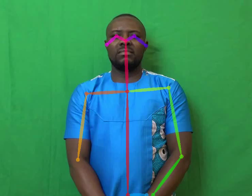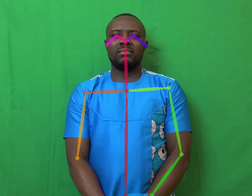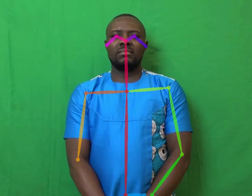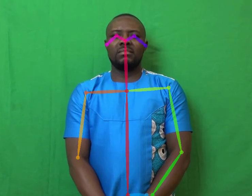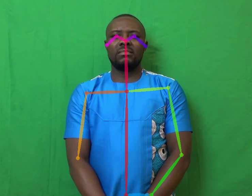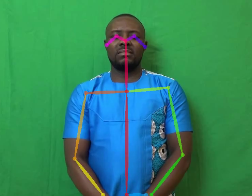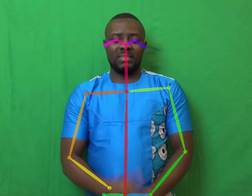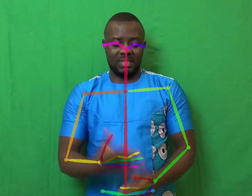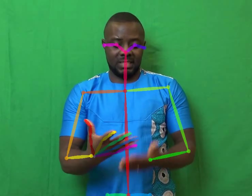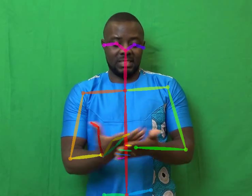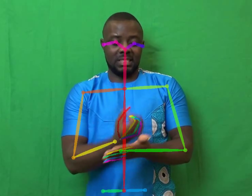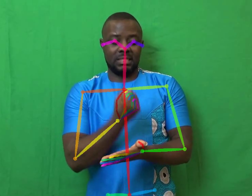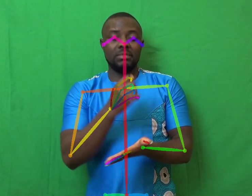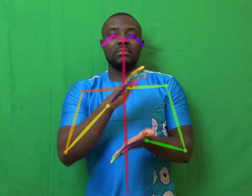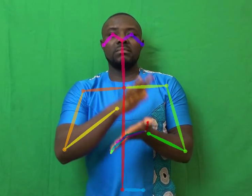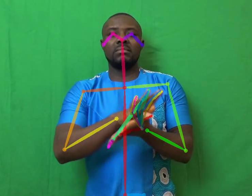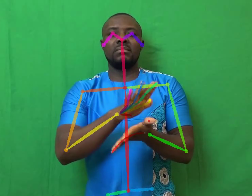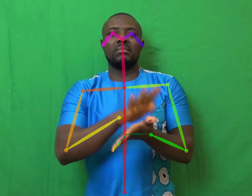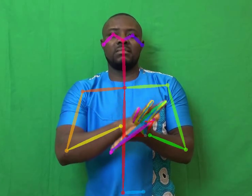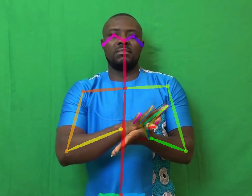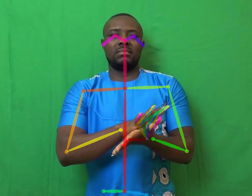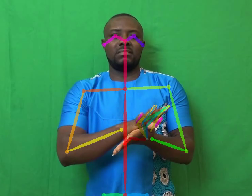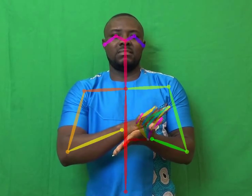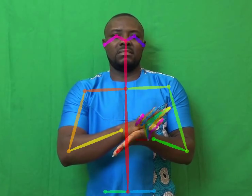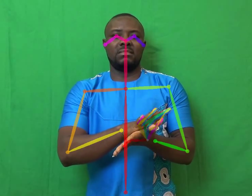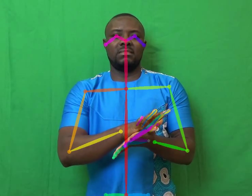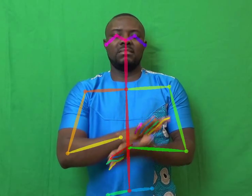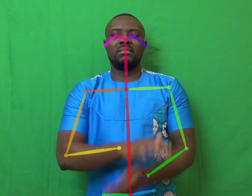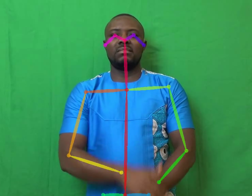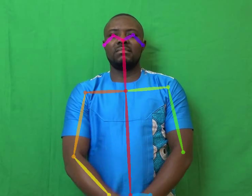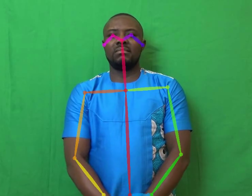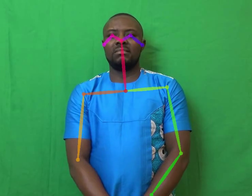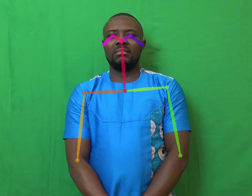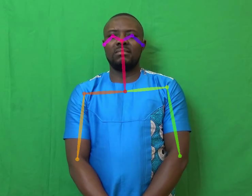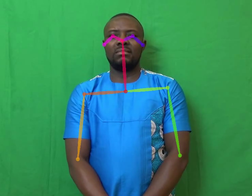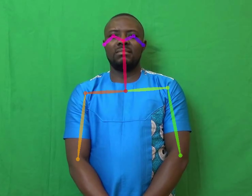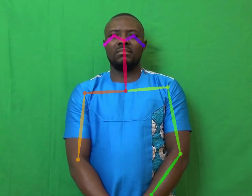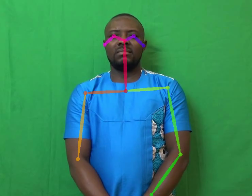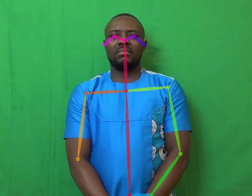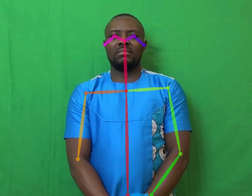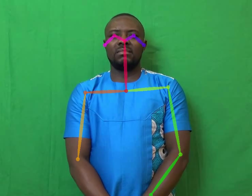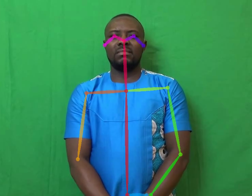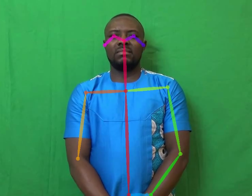newspaper